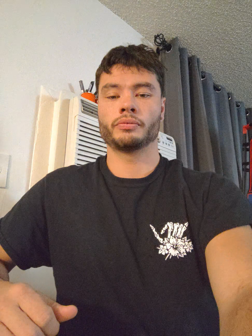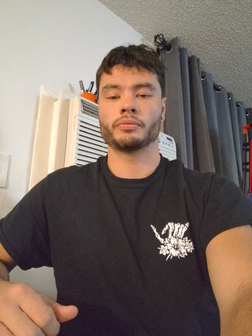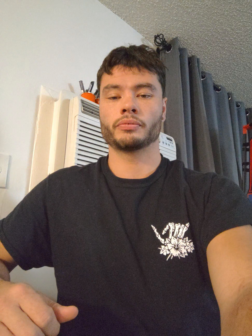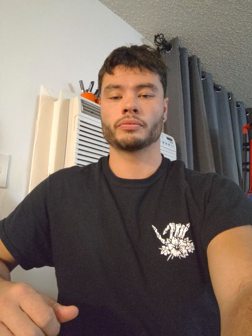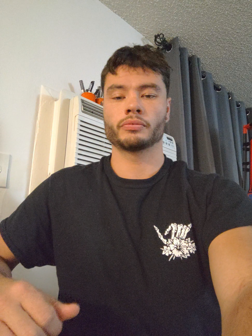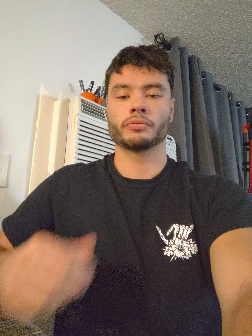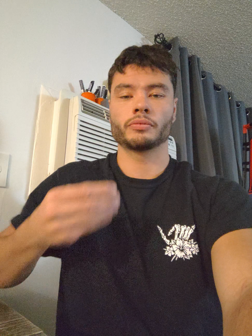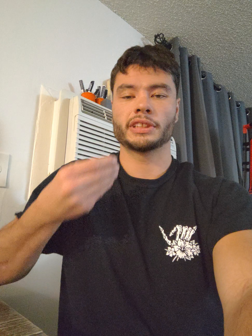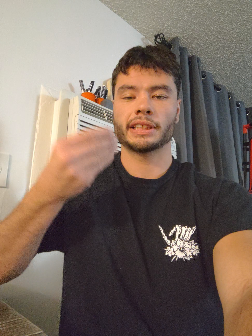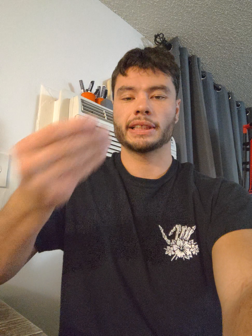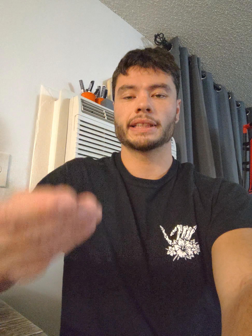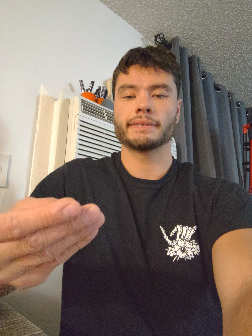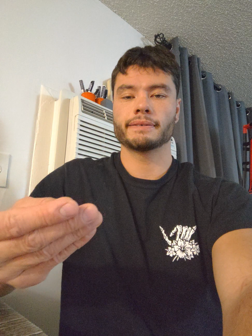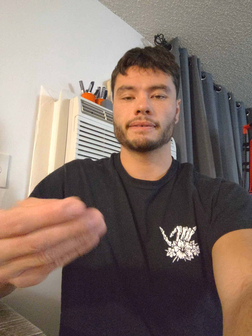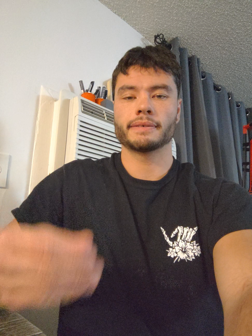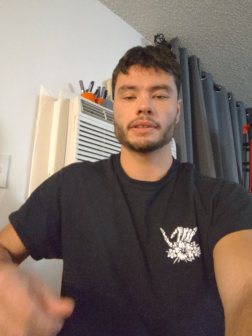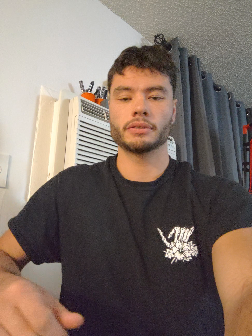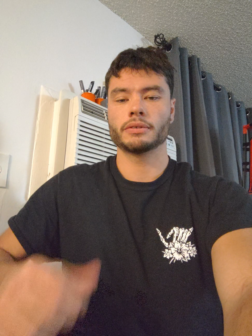give